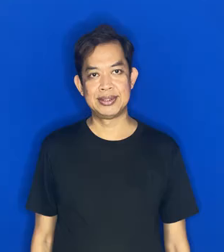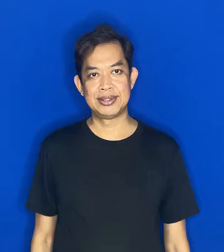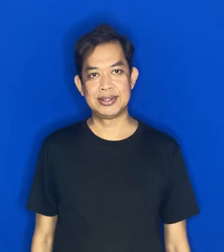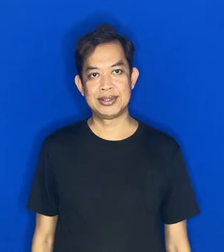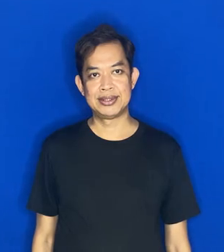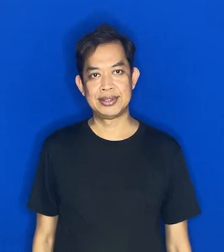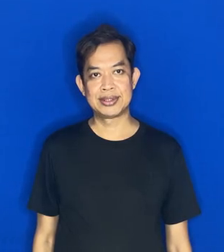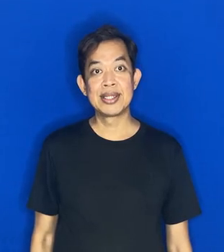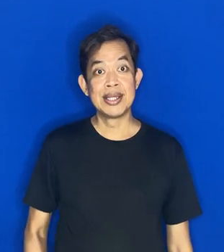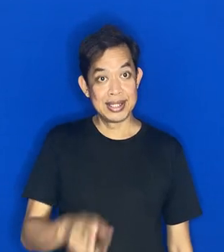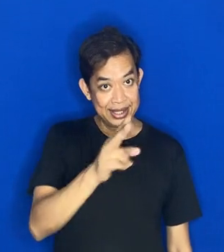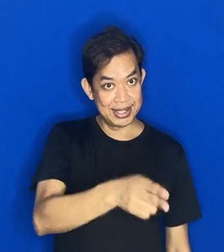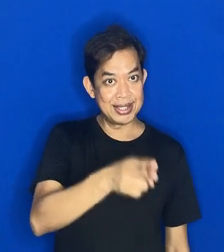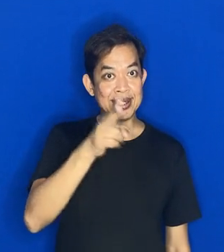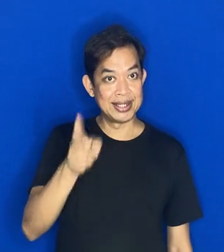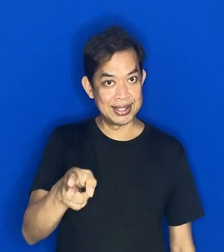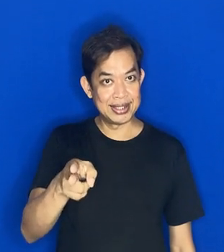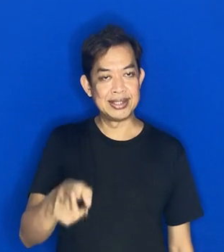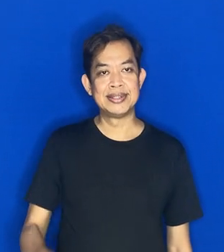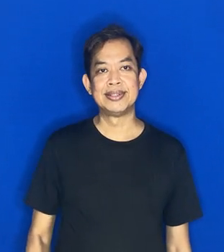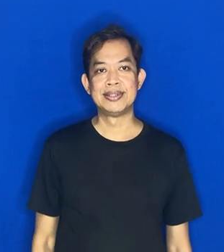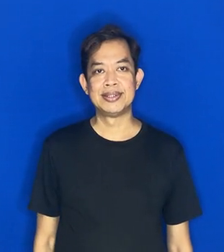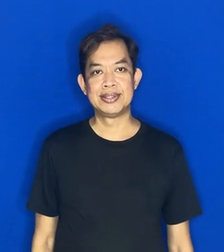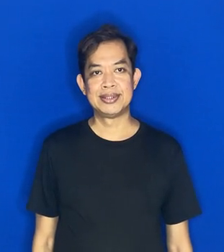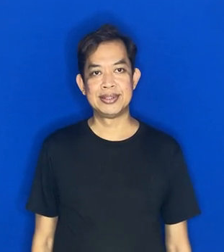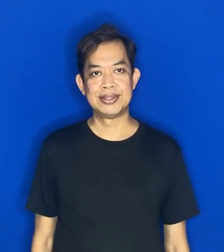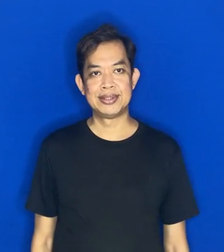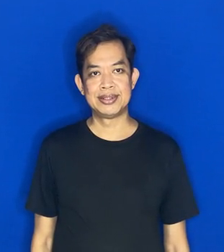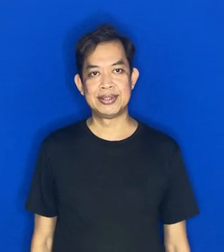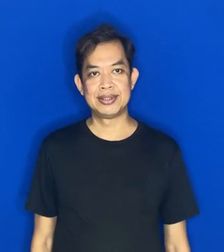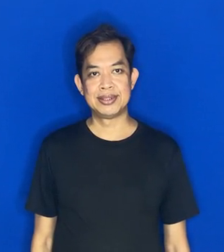hard of hearing